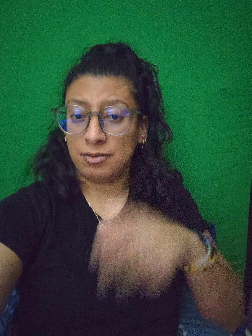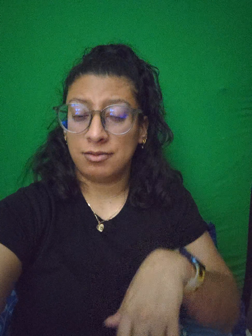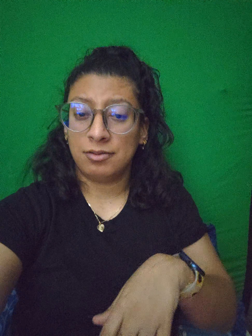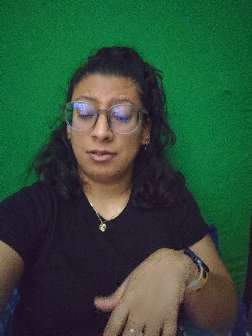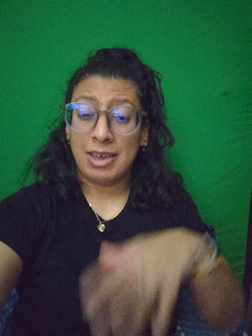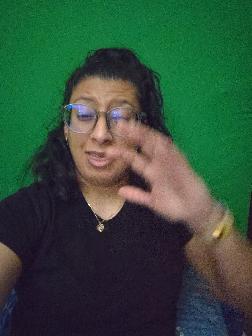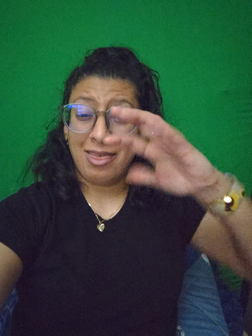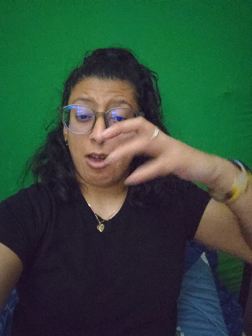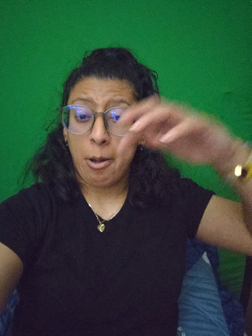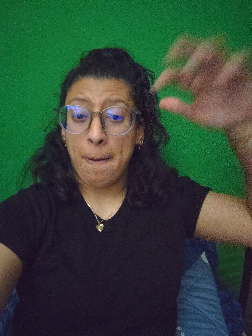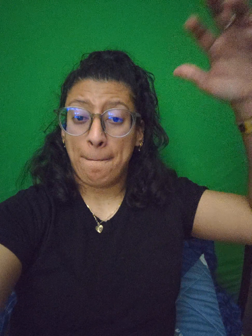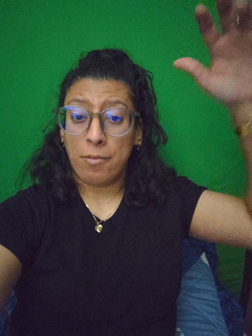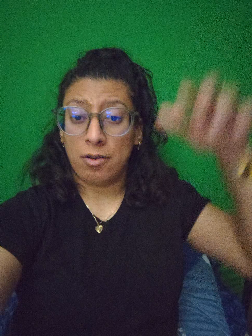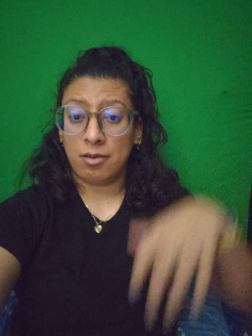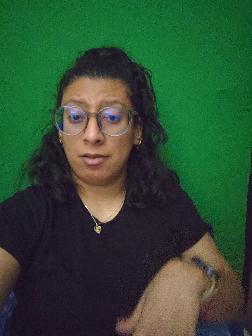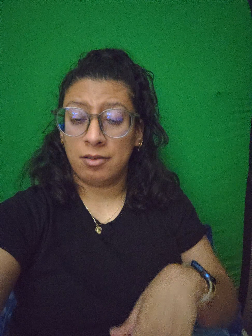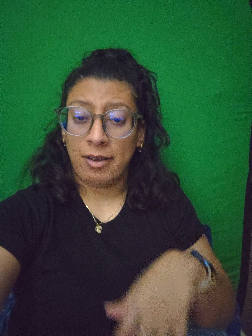helicopter